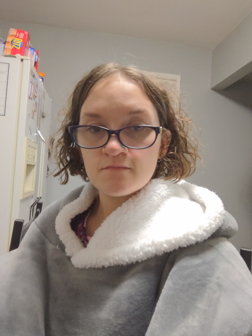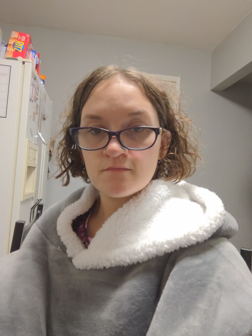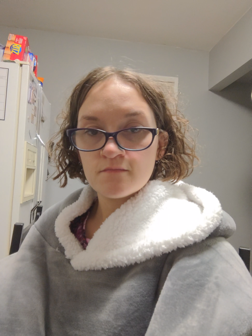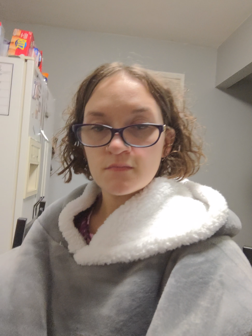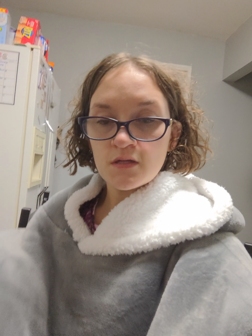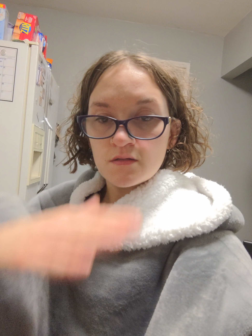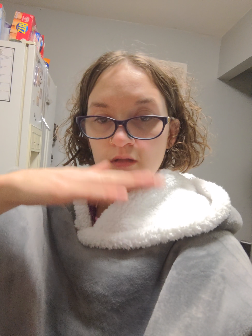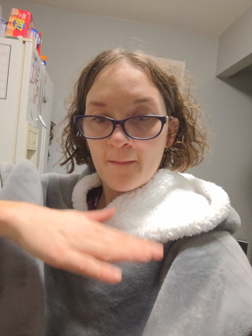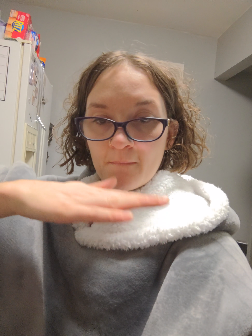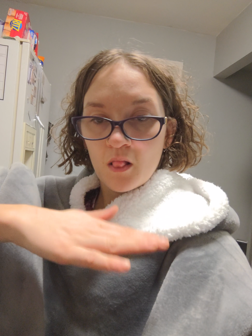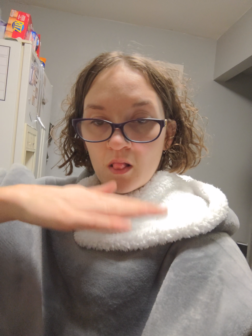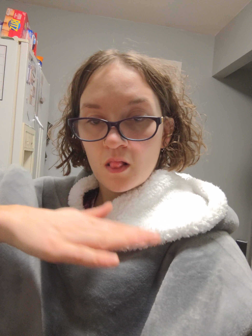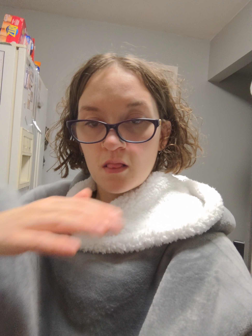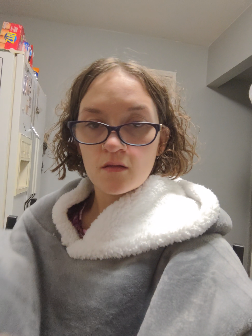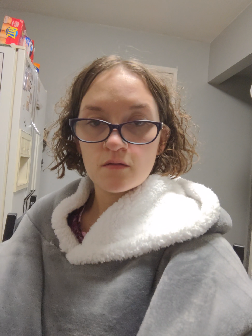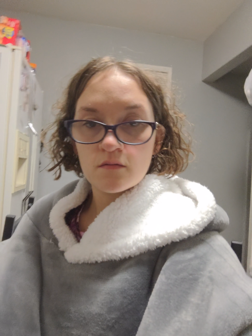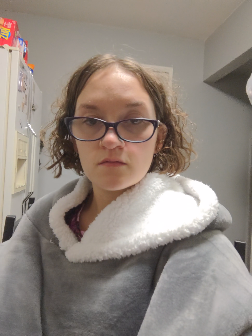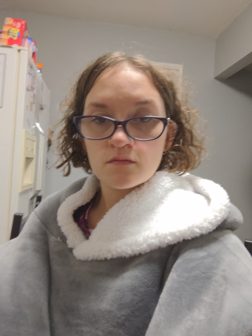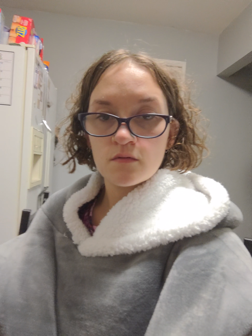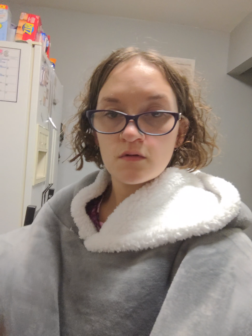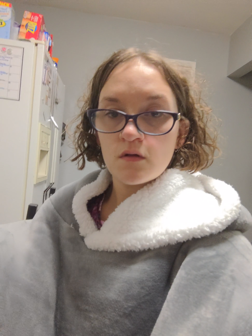table